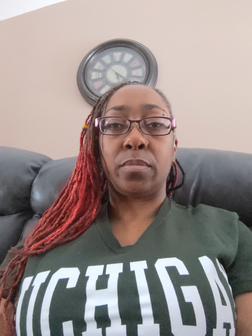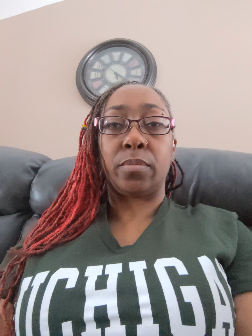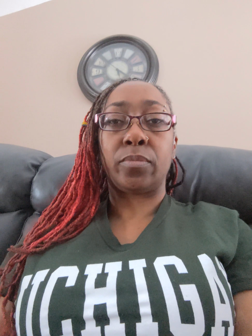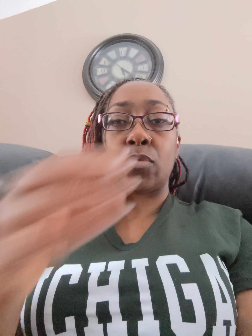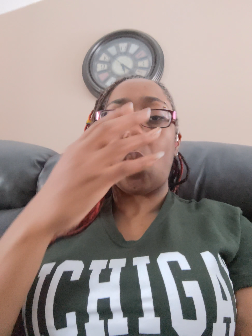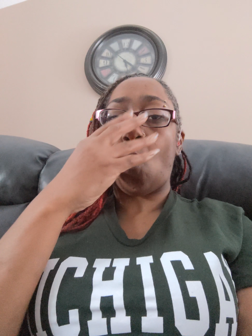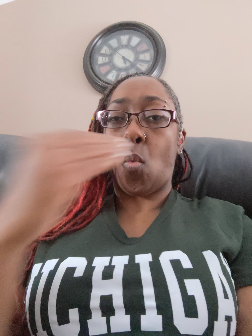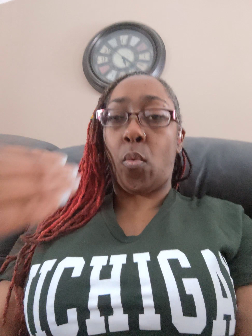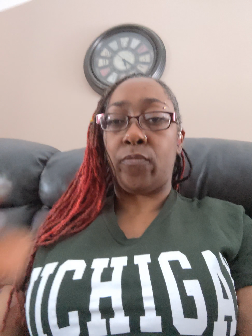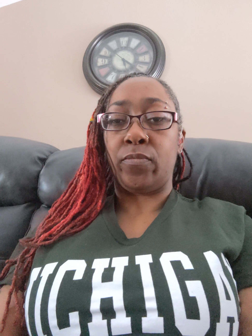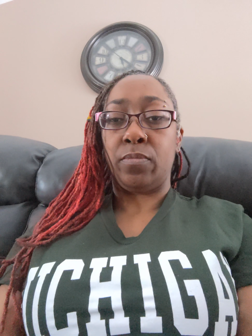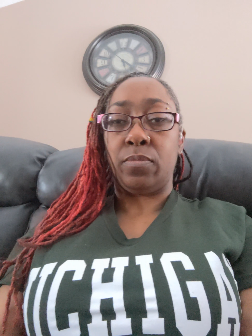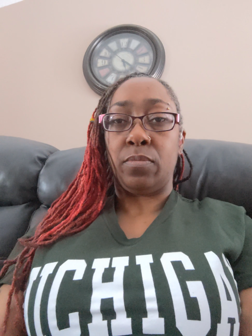wolf